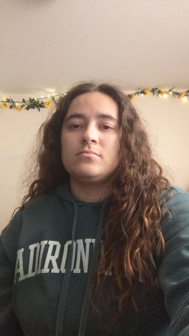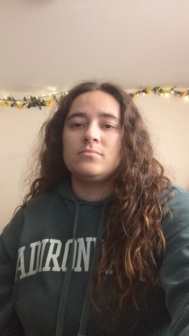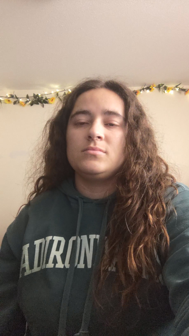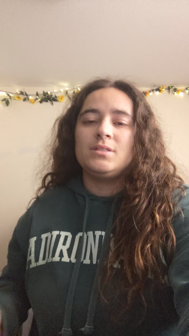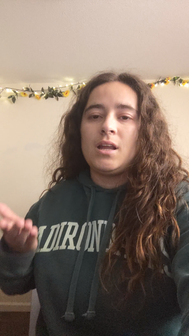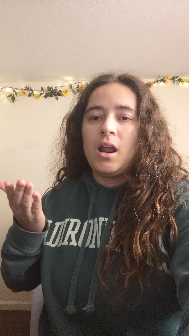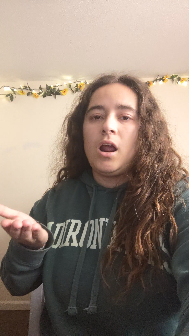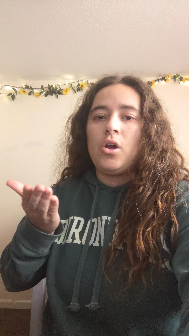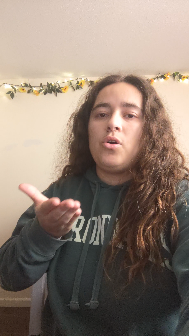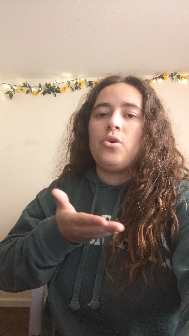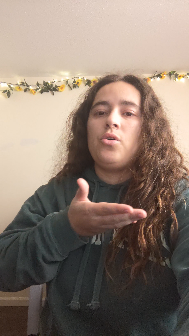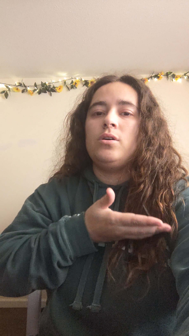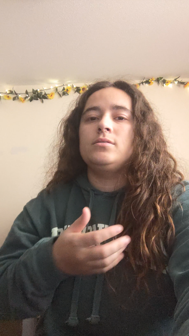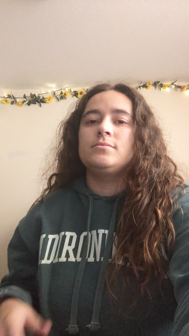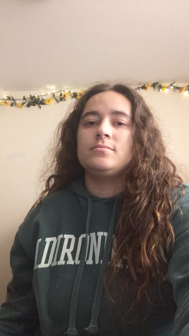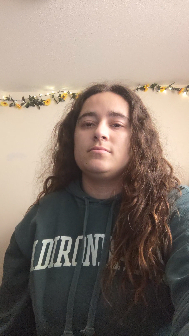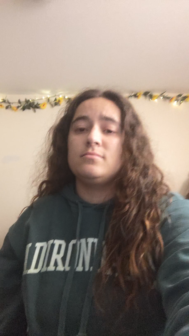carry